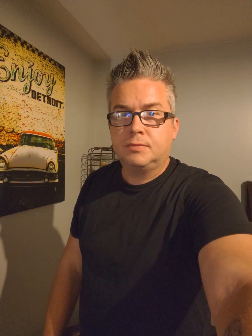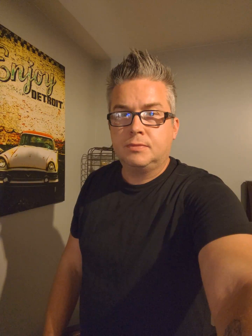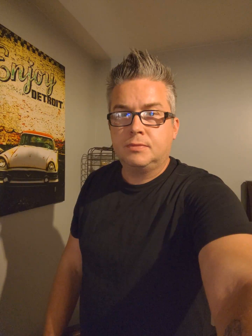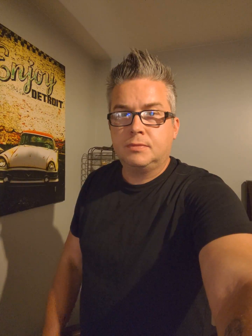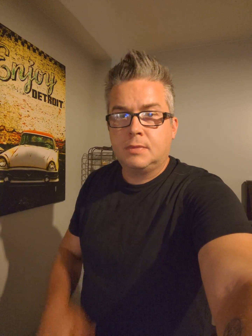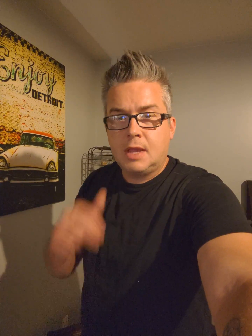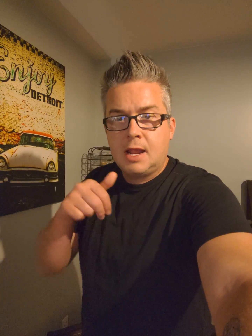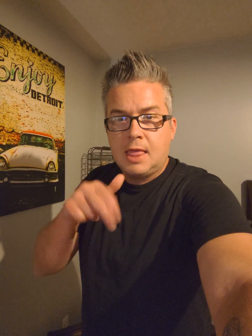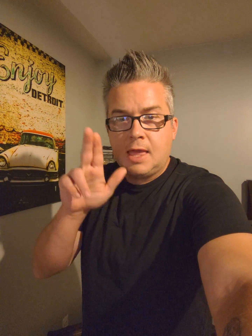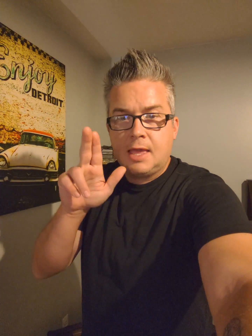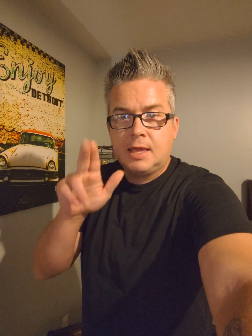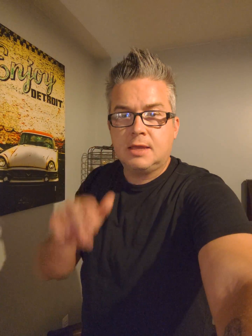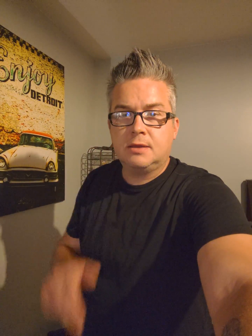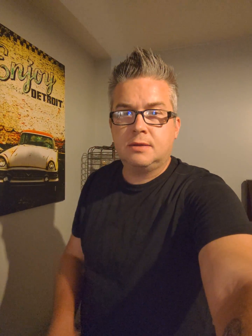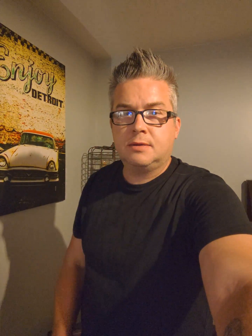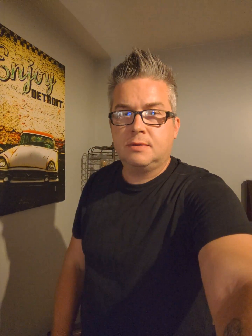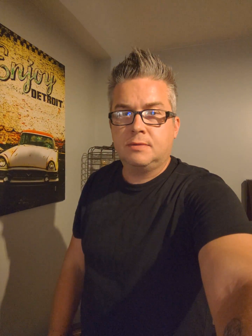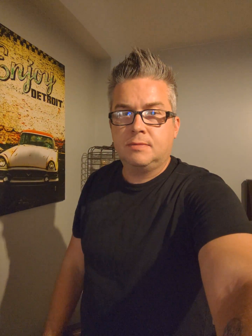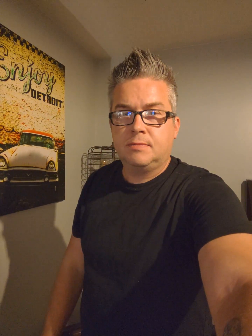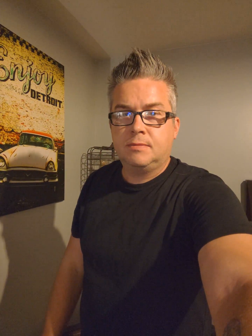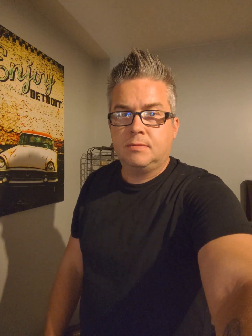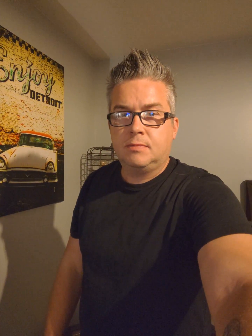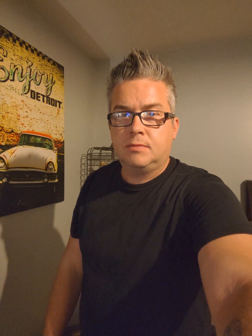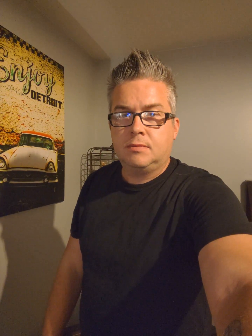lick